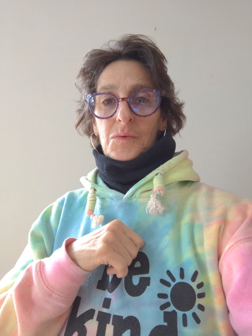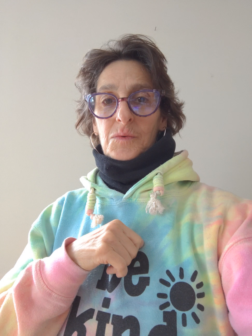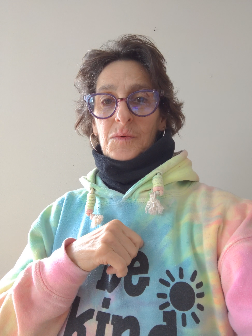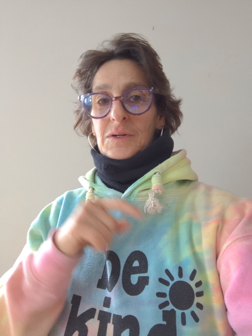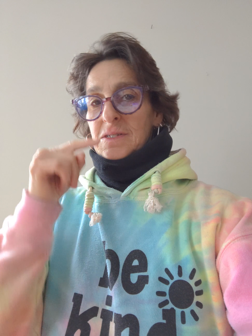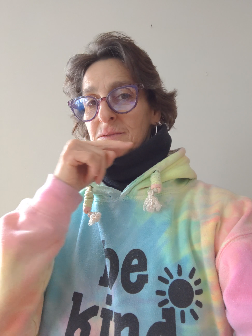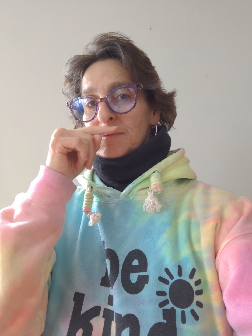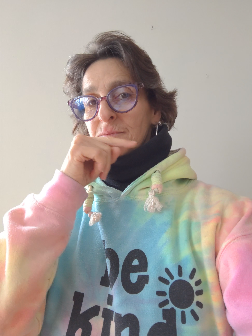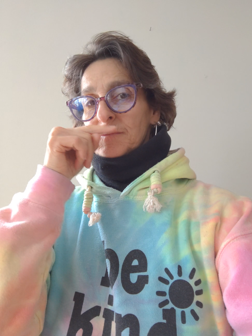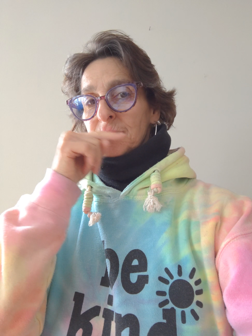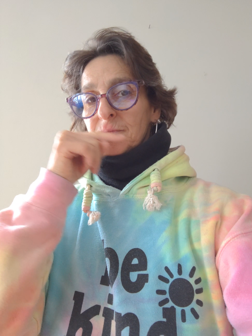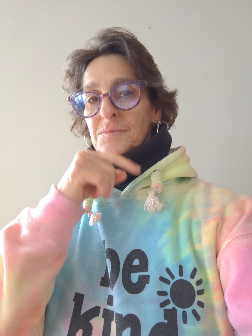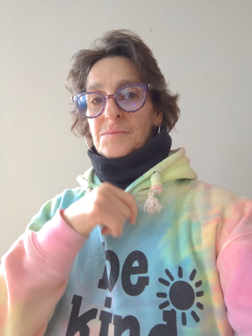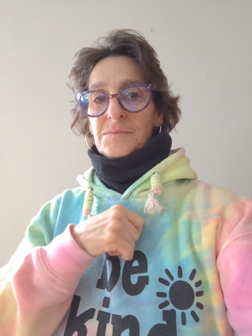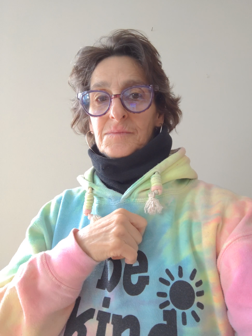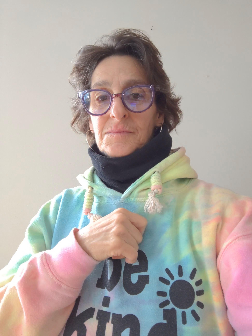toothbrush